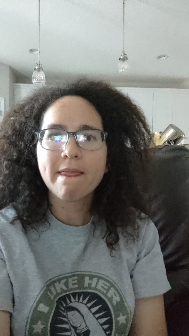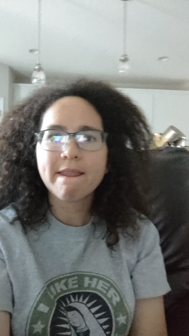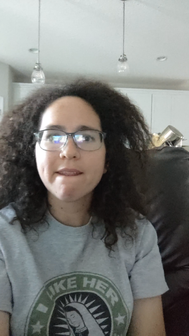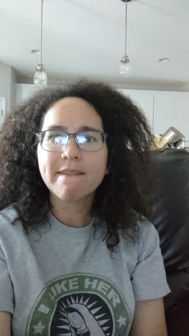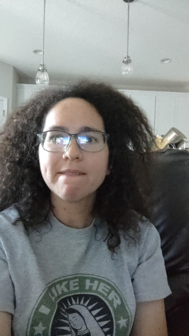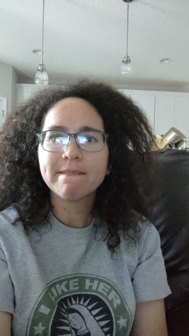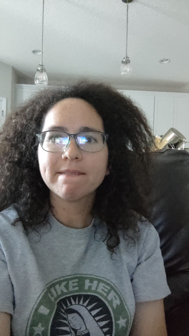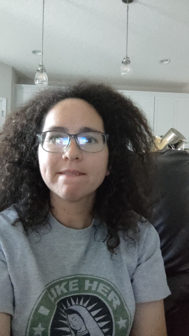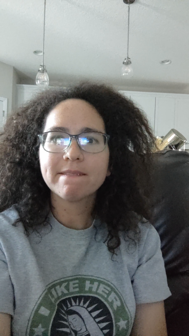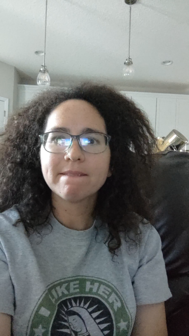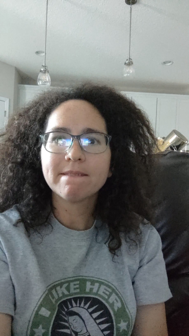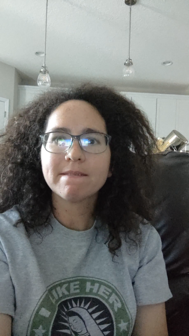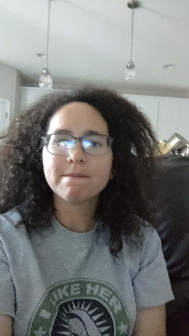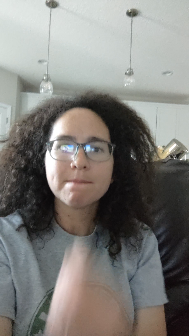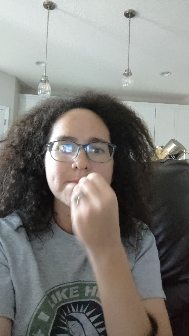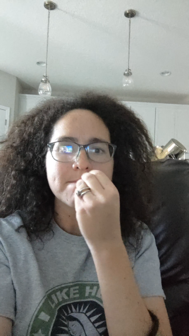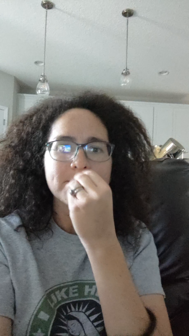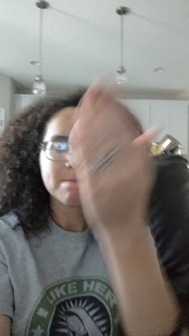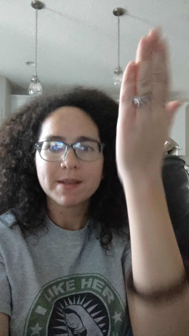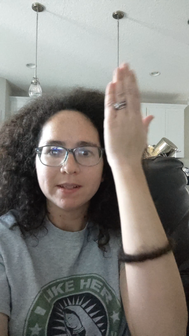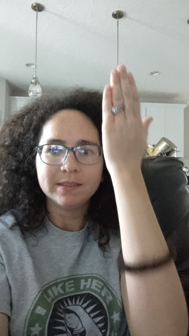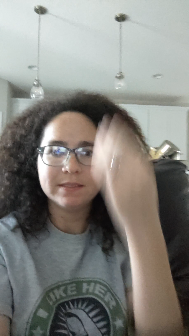breakfast